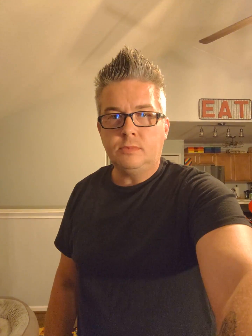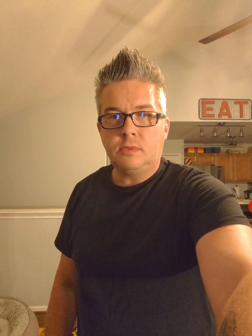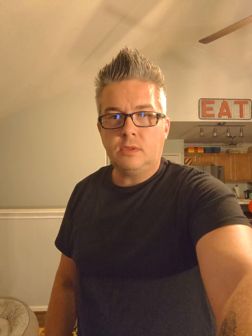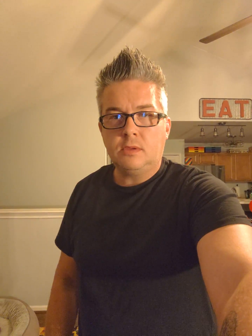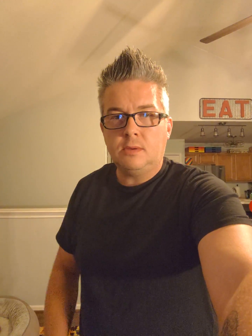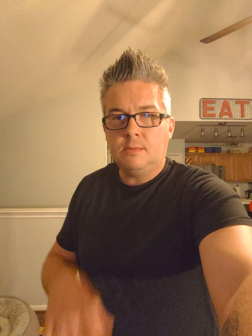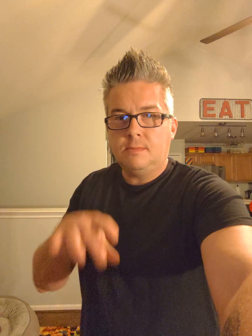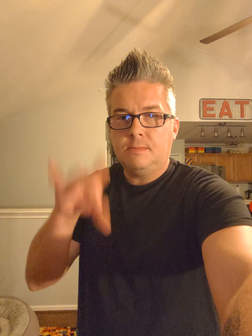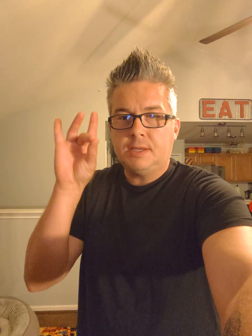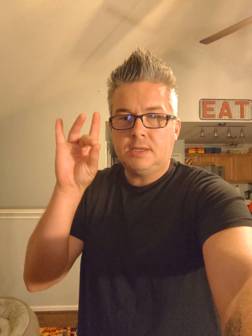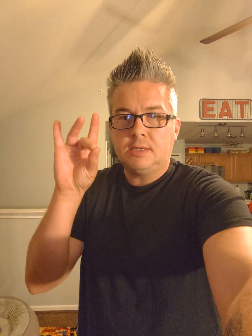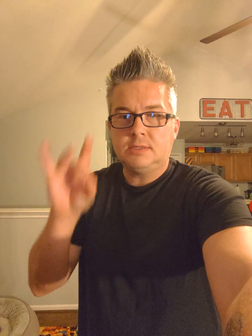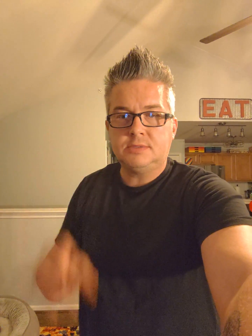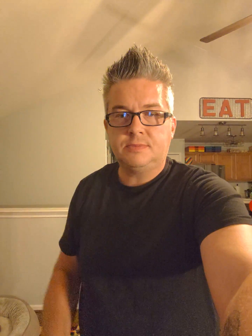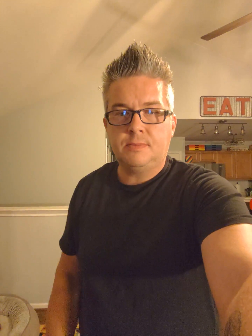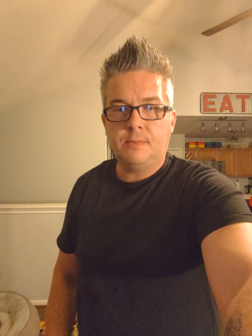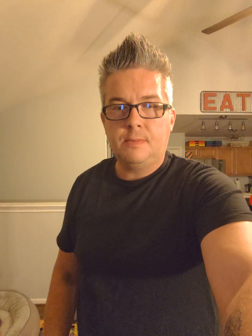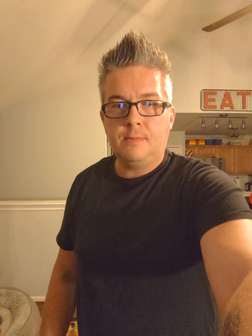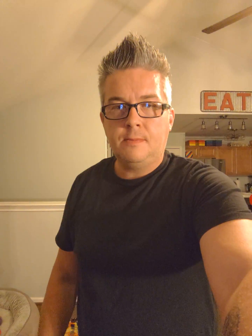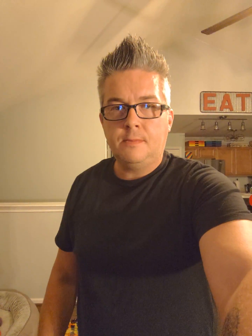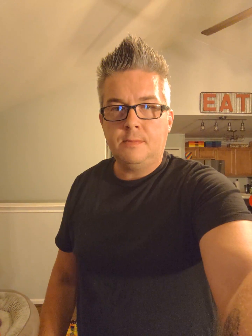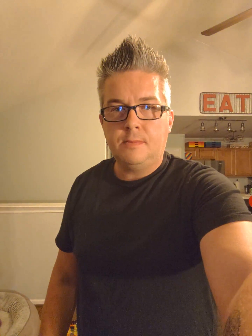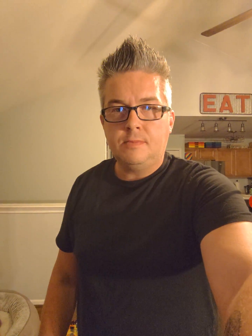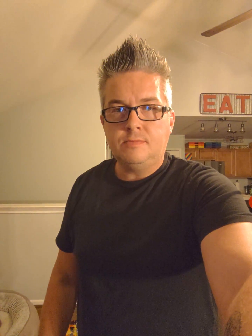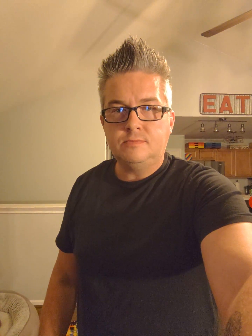pick